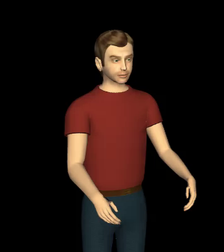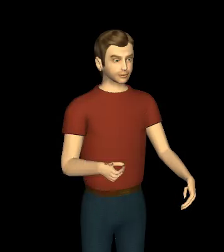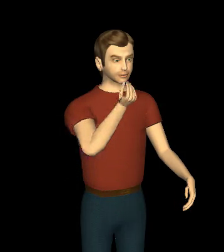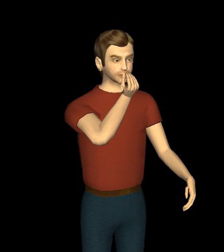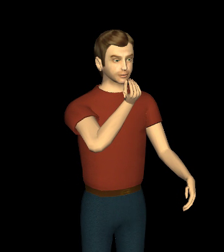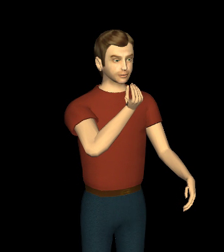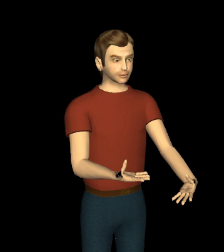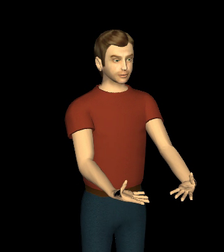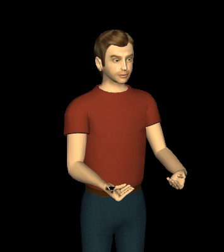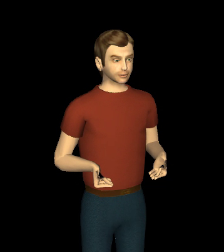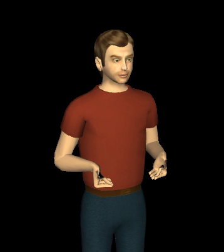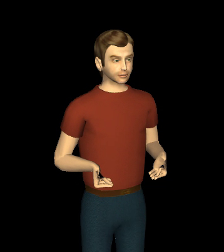مرحبا